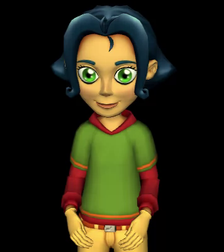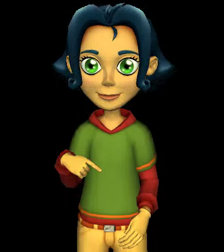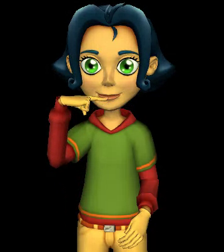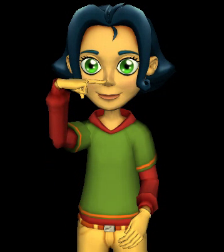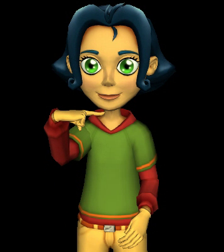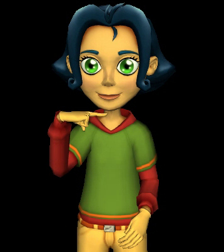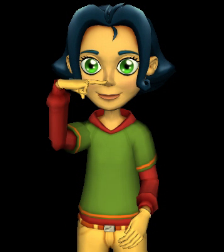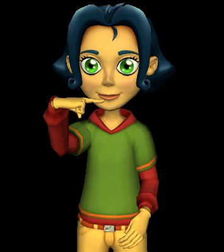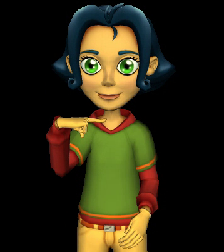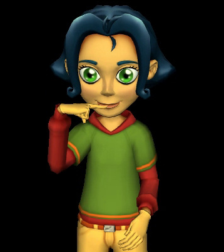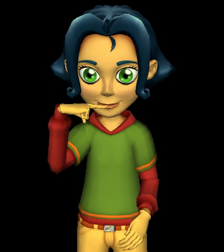يتحدث